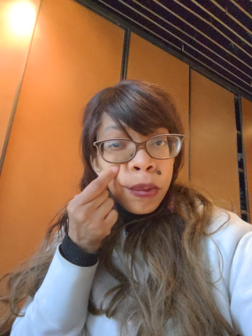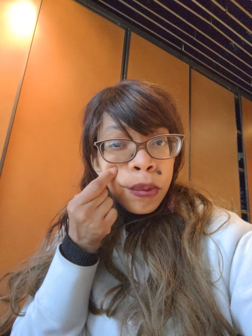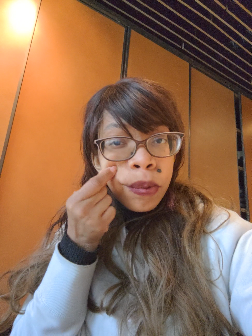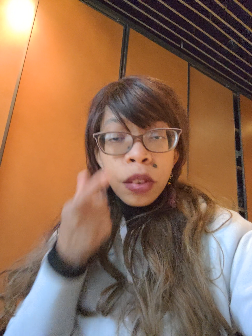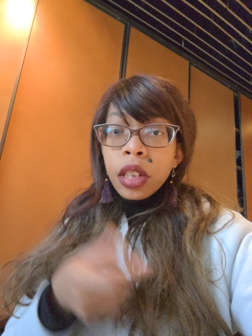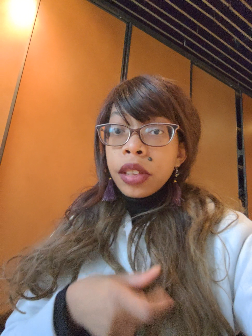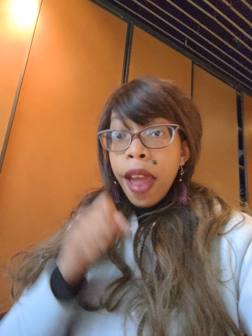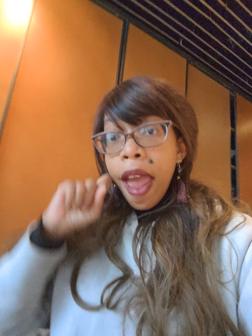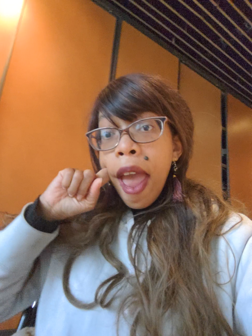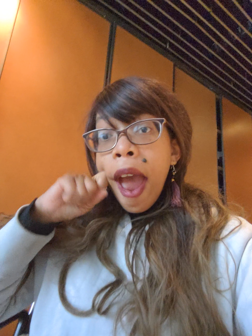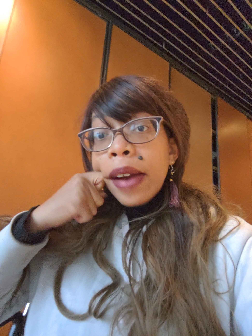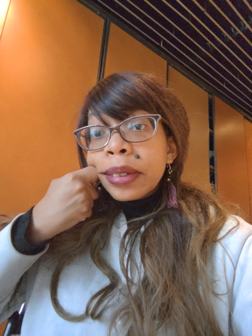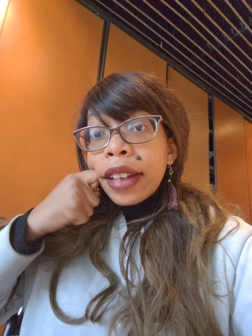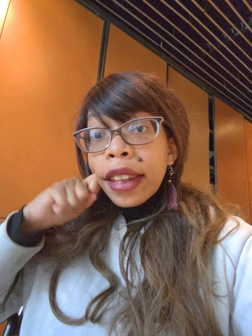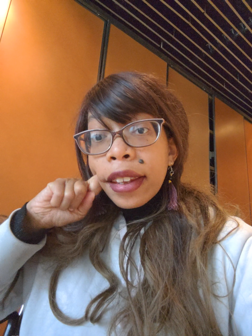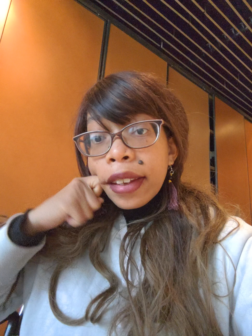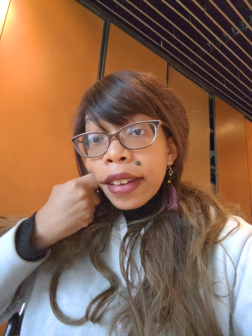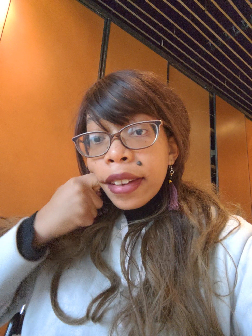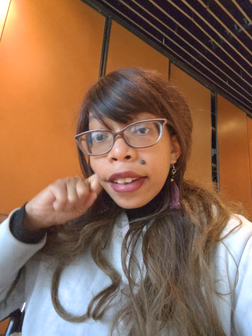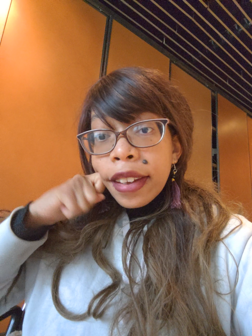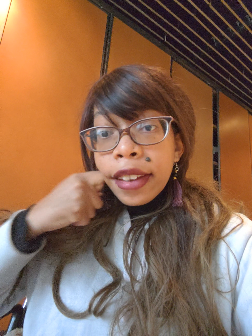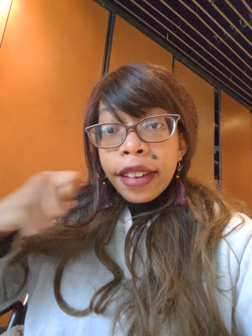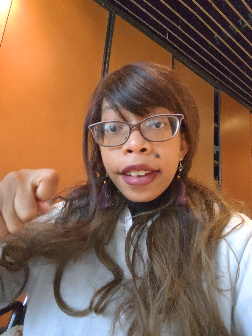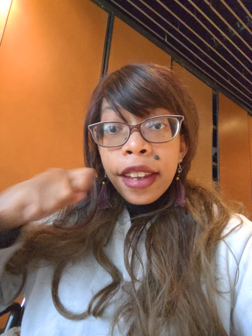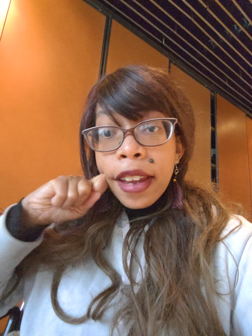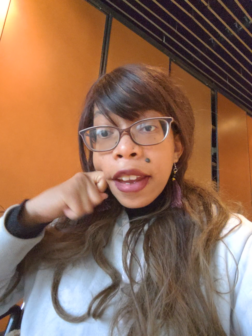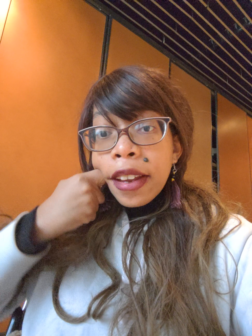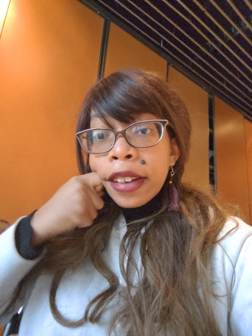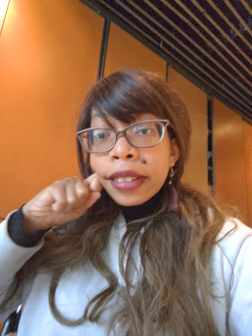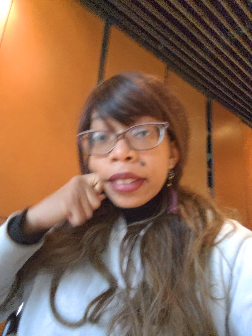apple